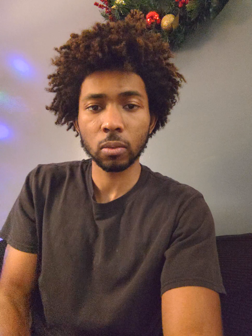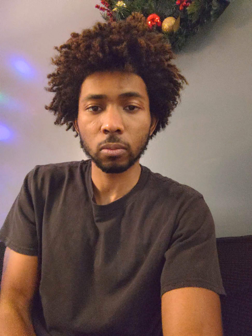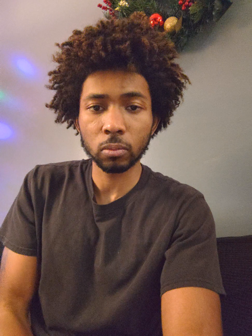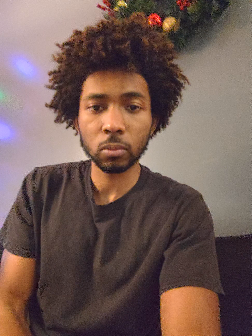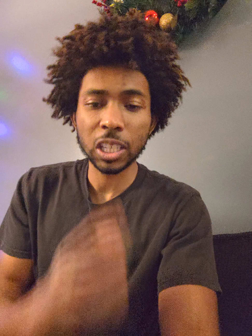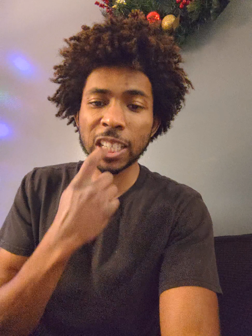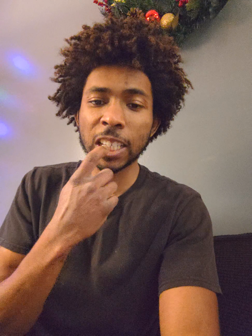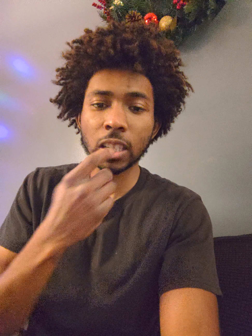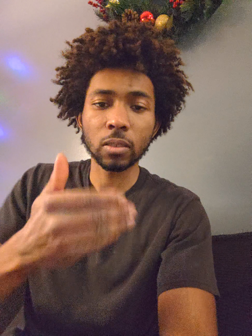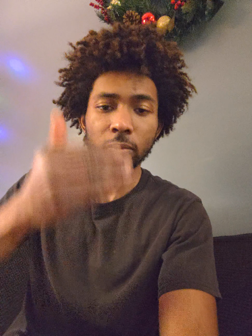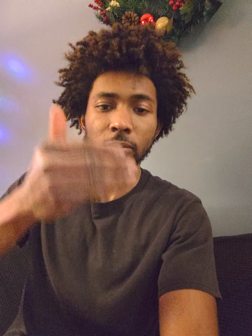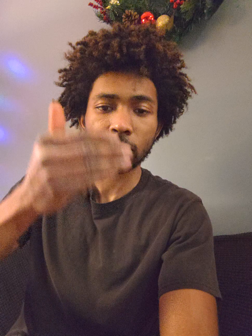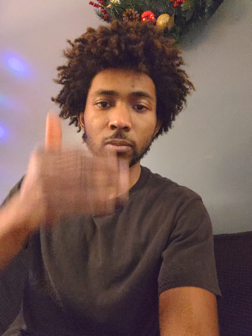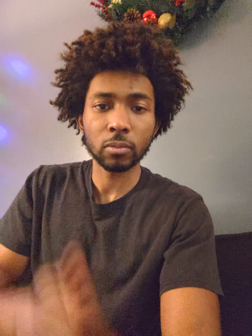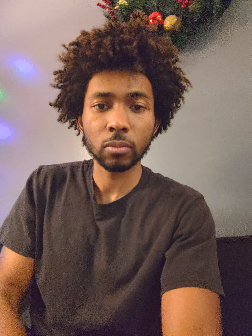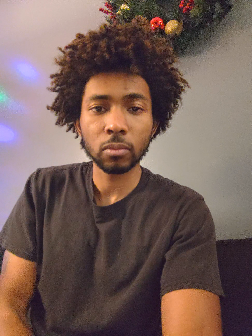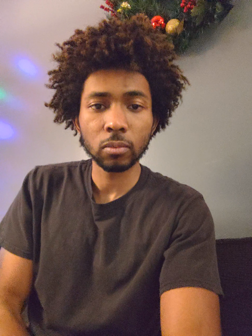window